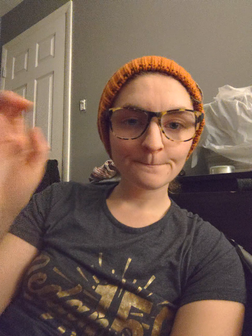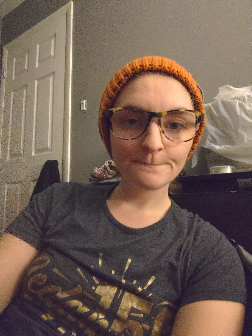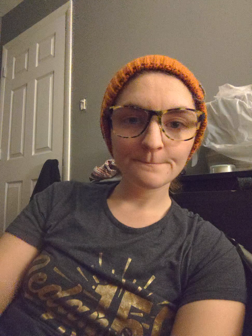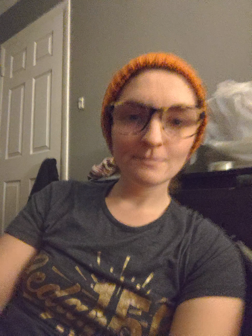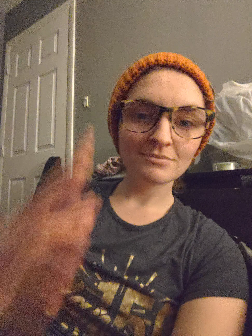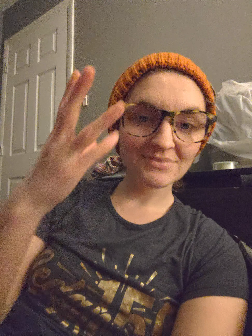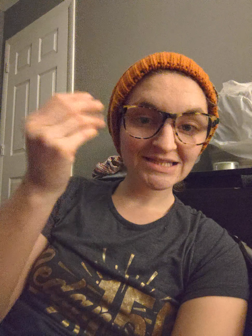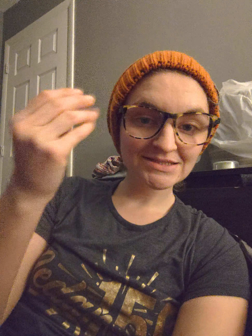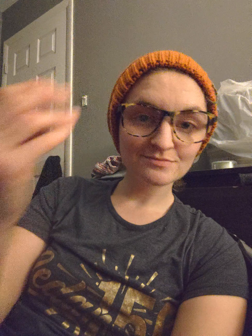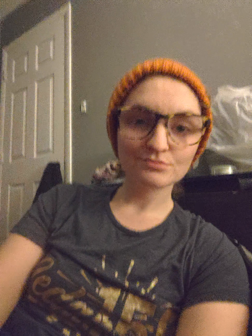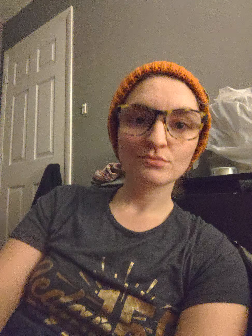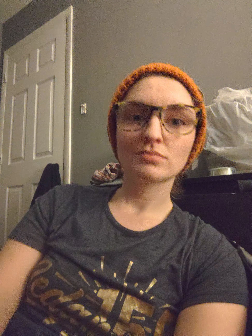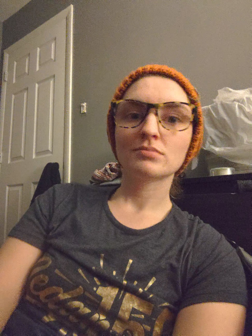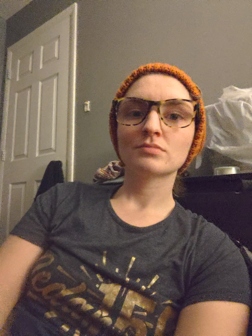outside